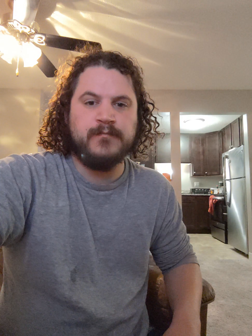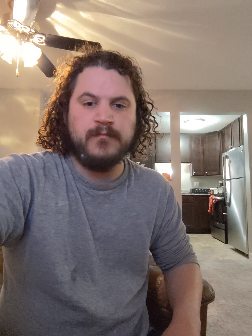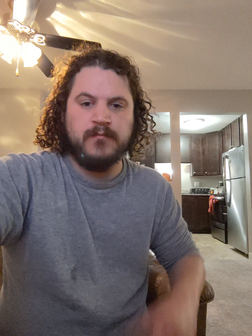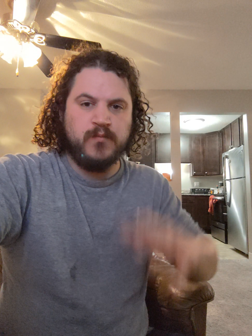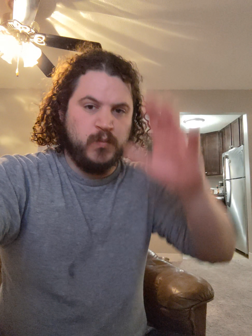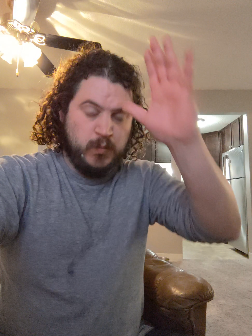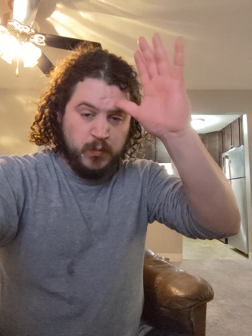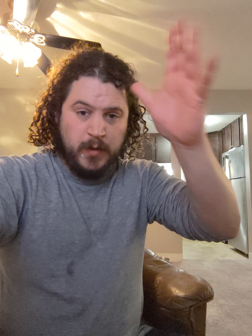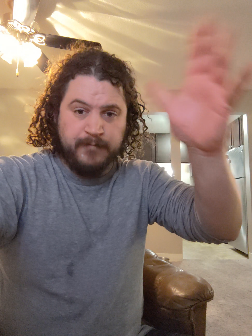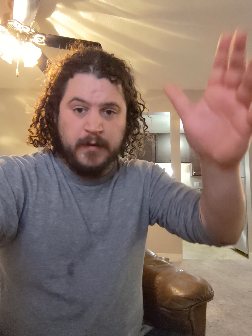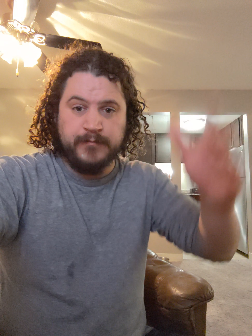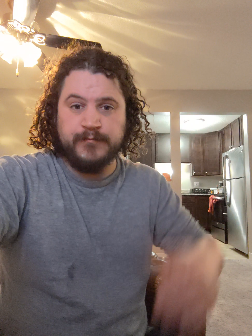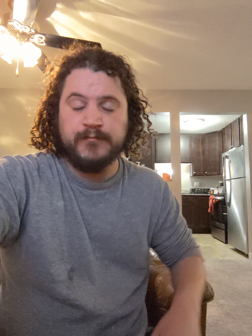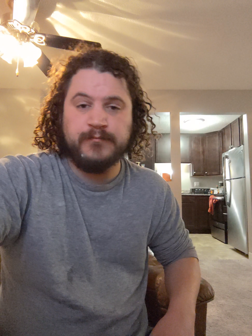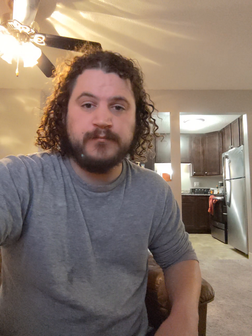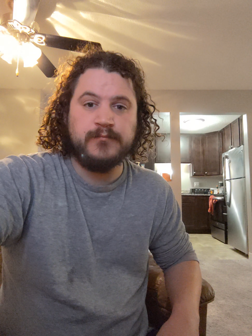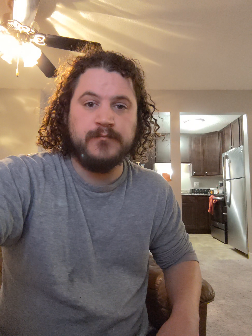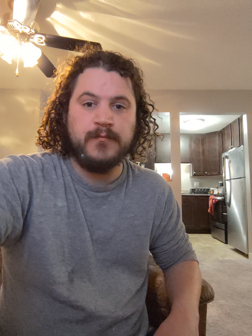grandpa